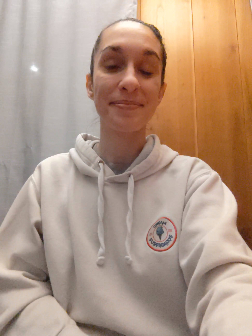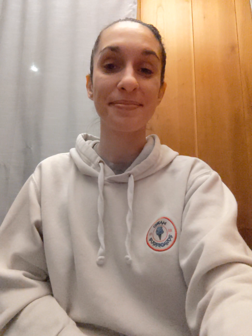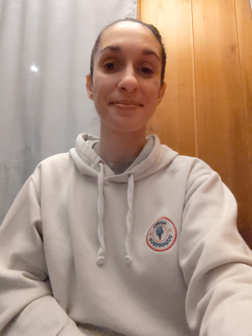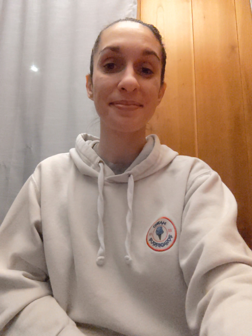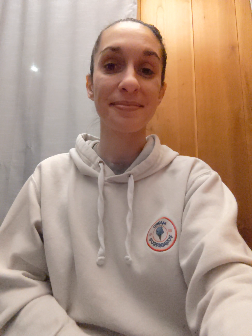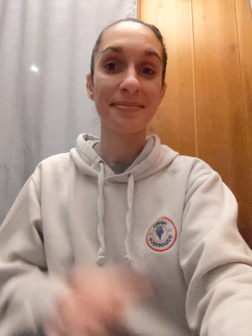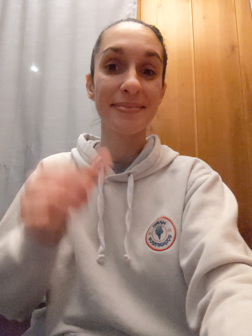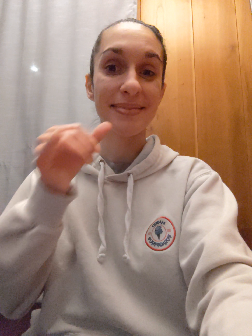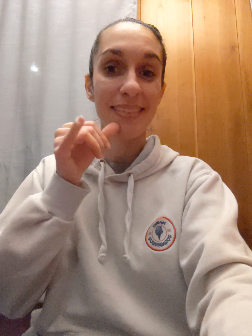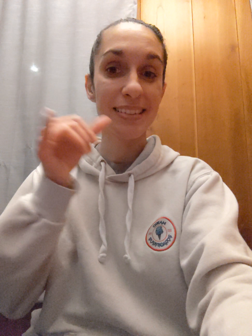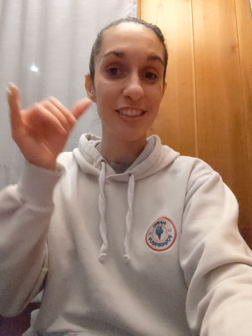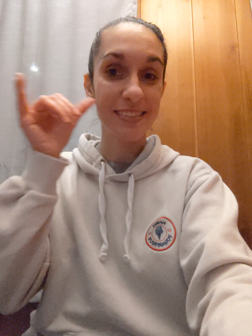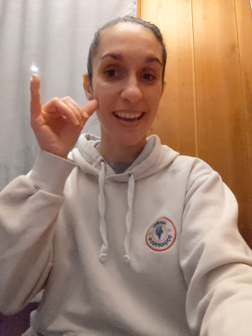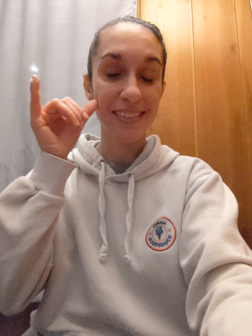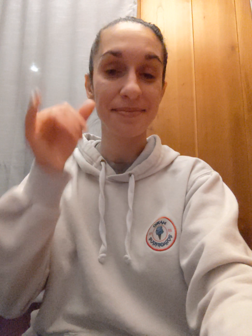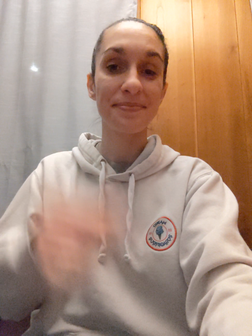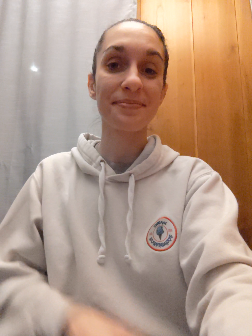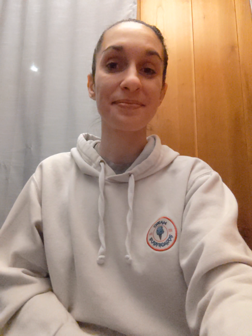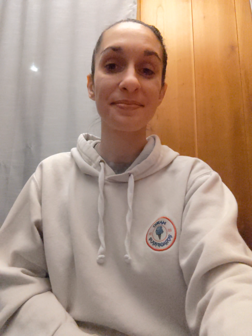yesterday